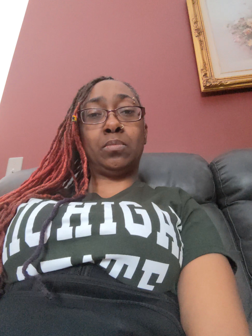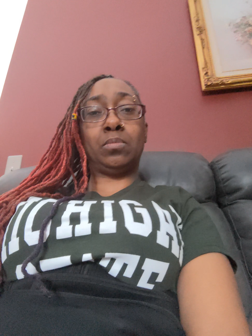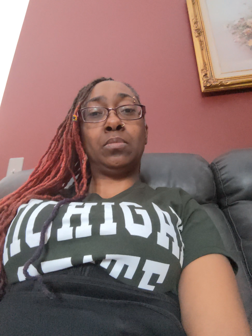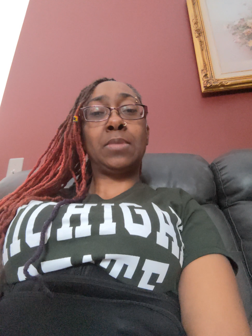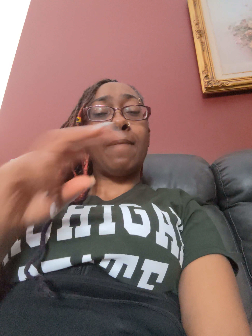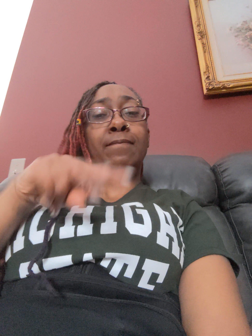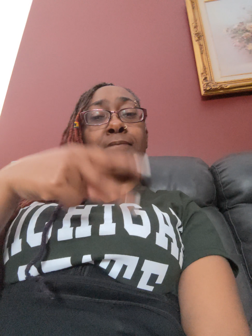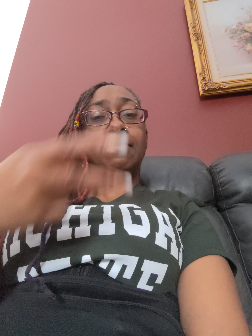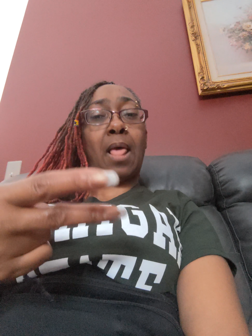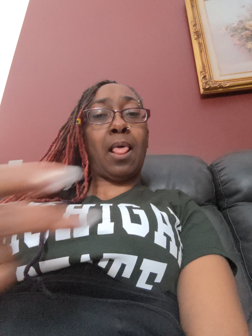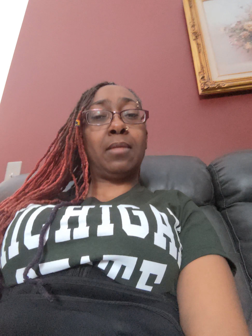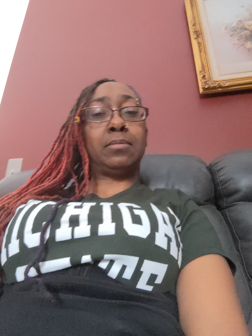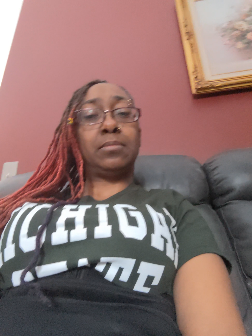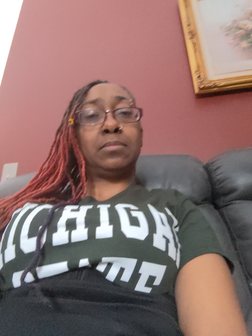fall